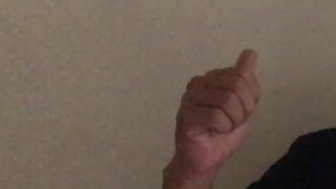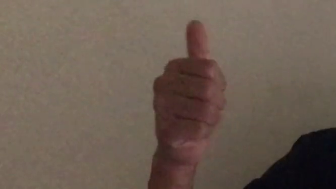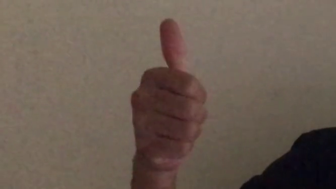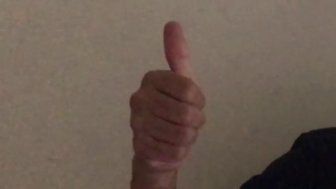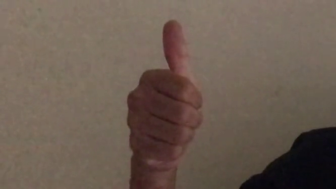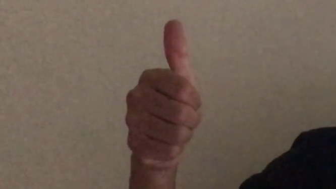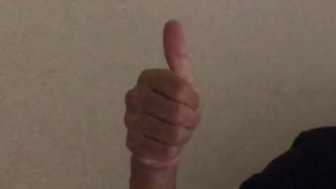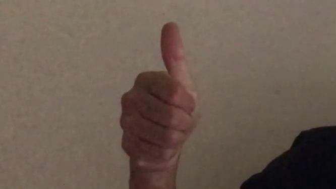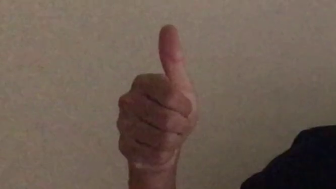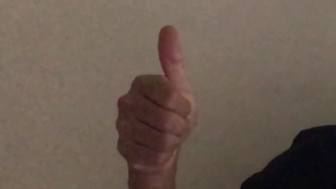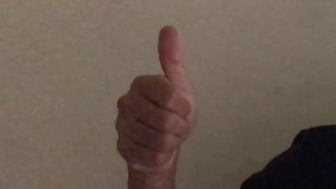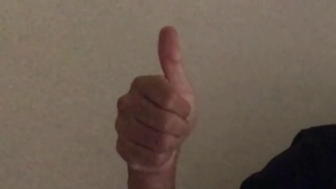अ